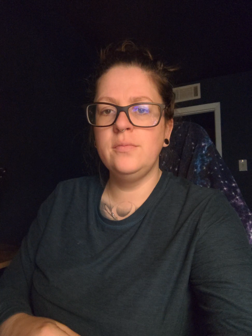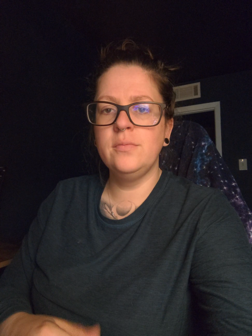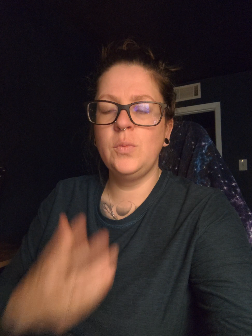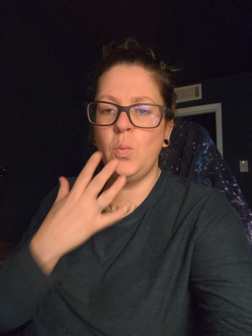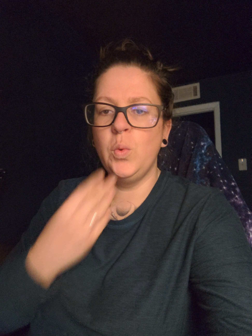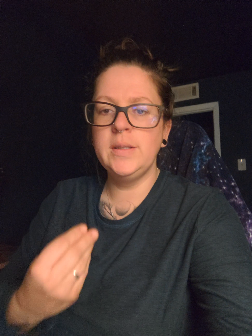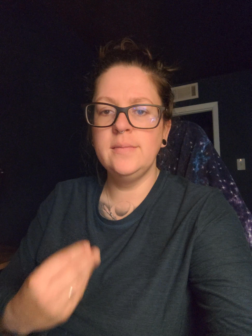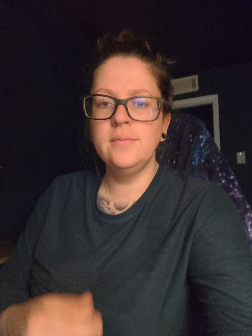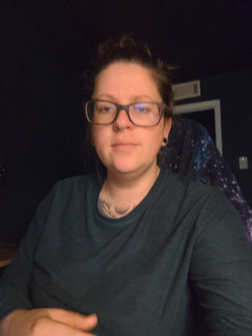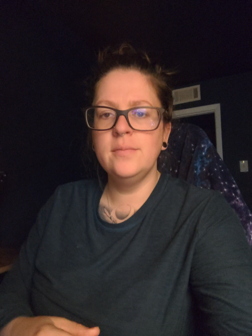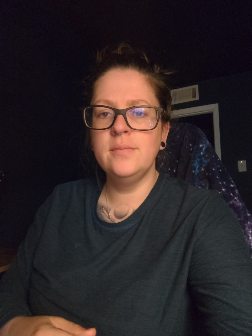wet